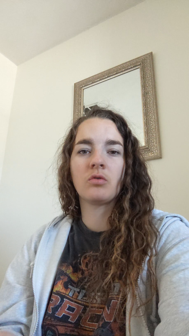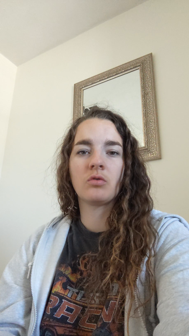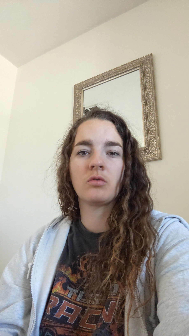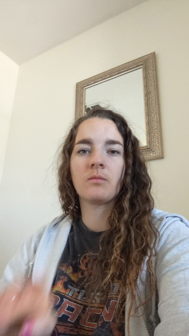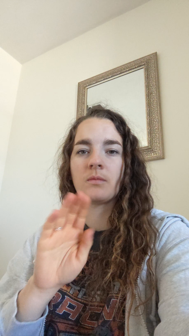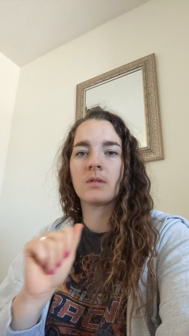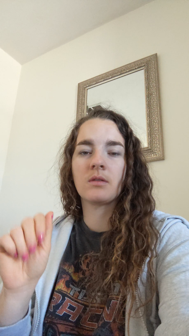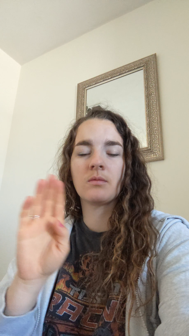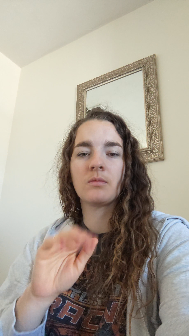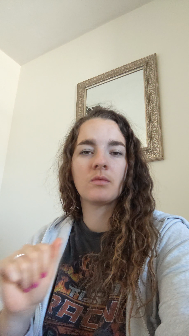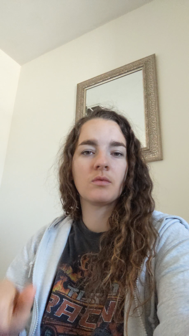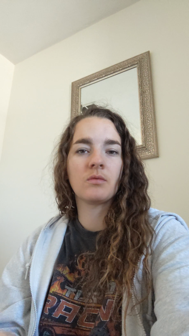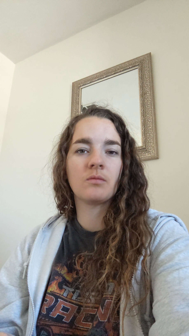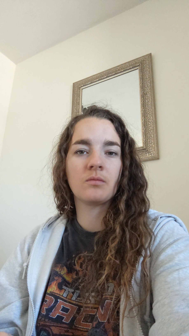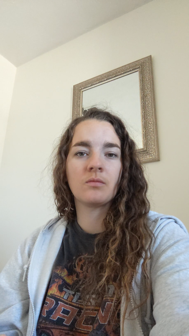baa baa